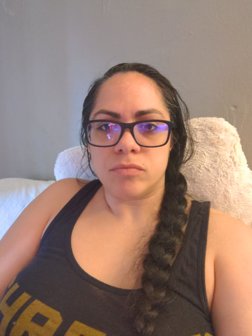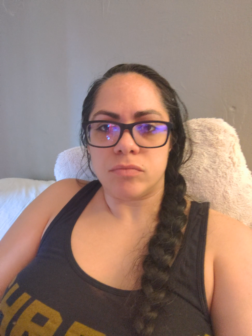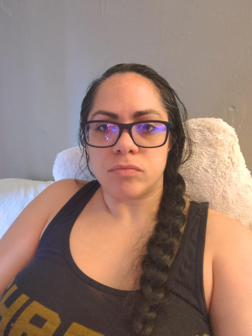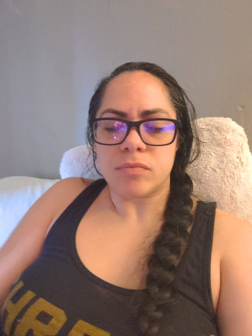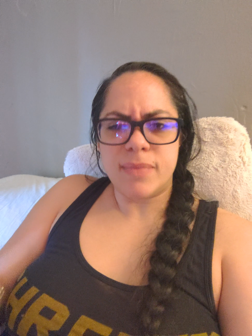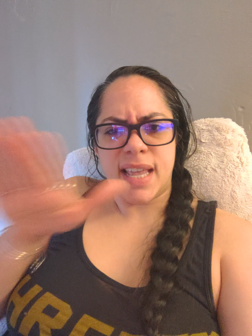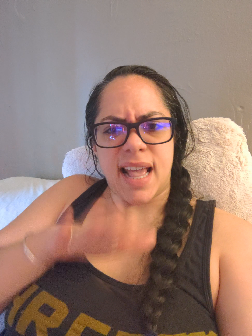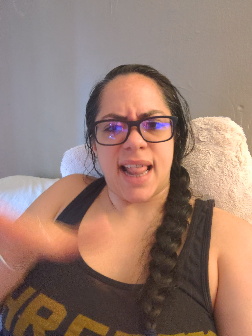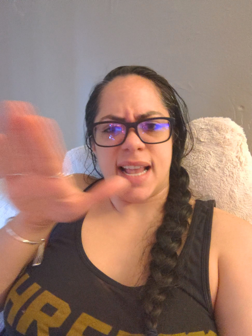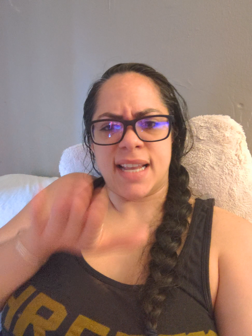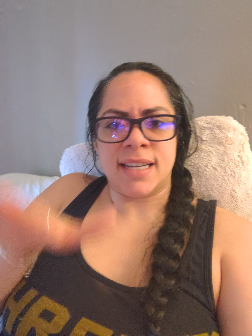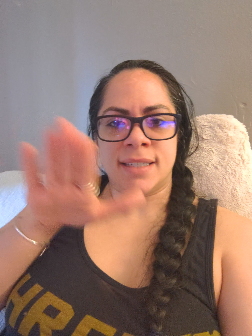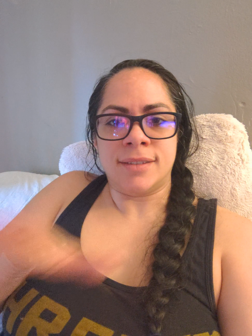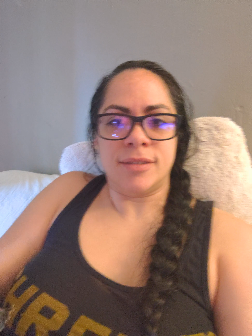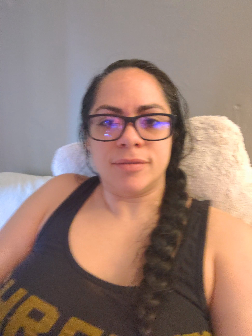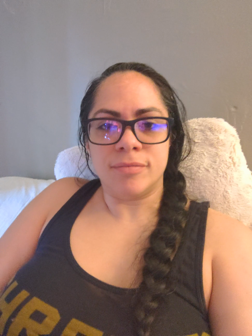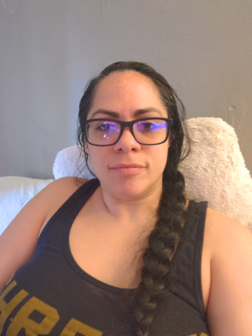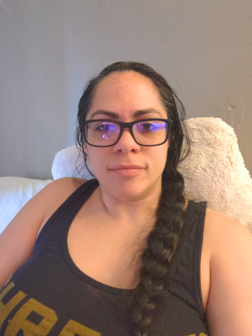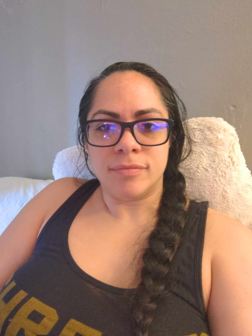clean